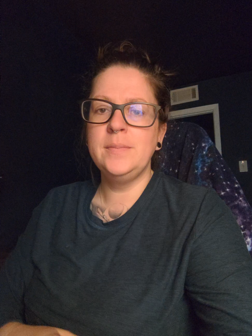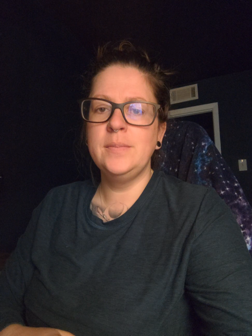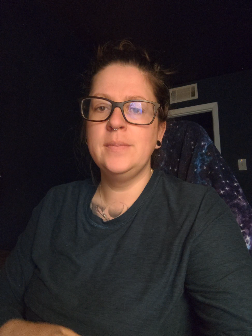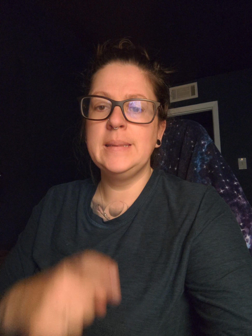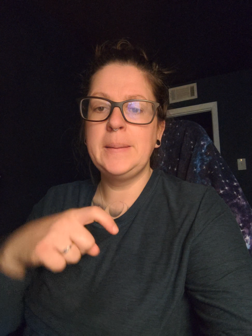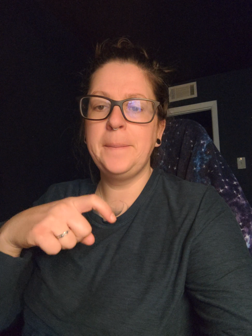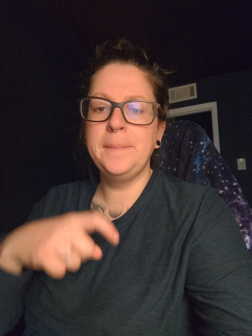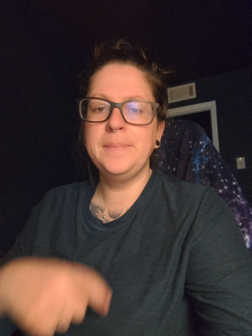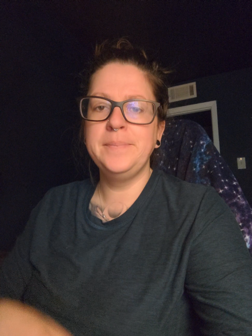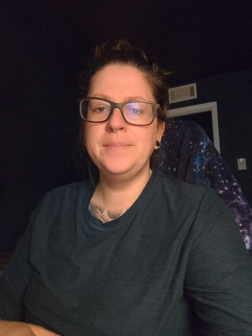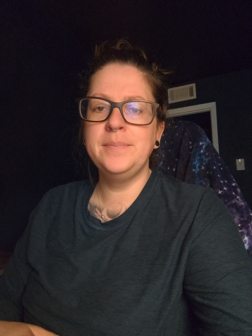time